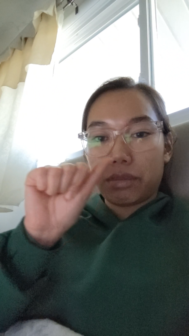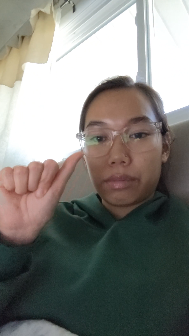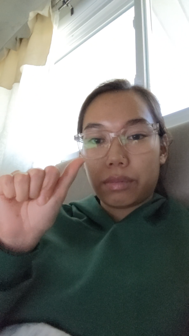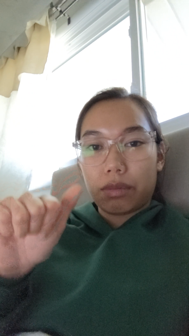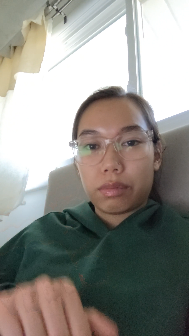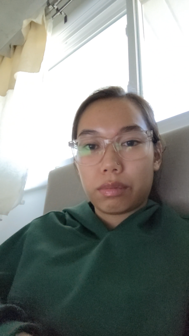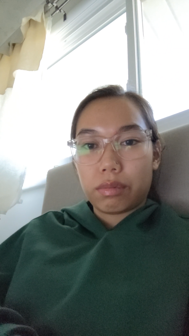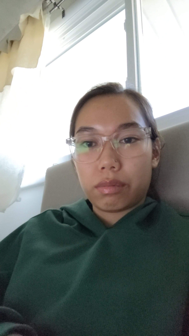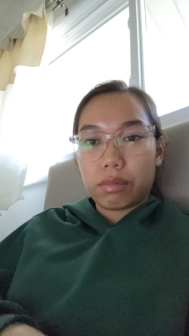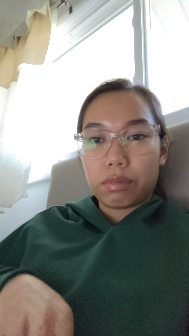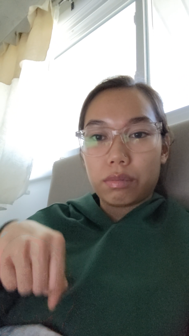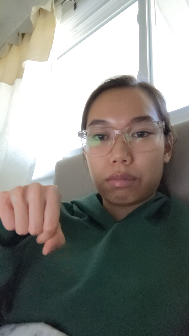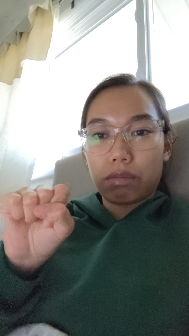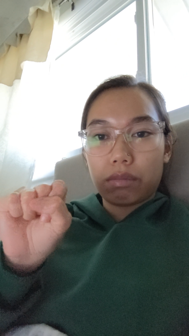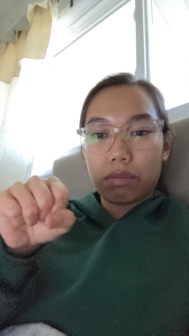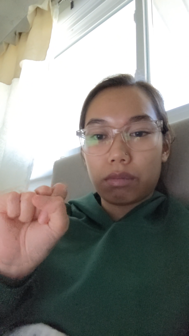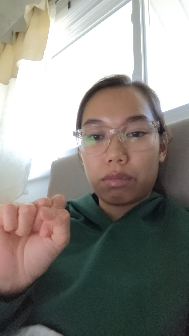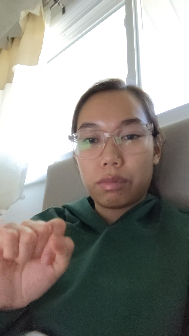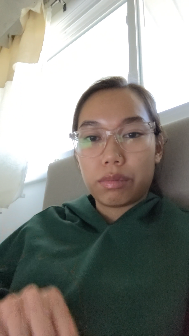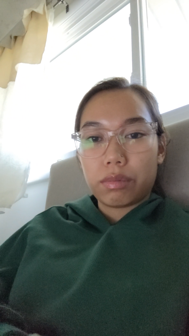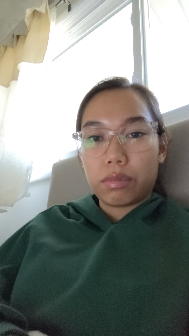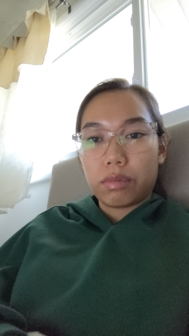motorcycle